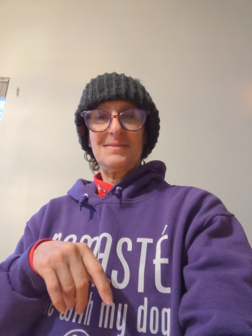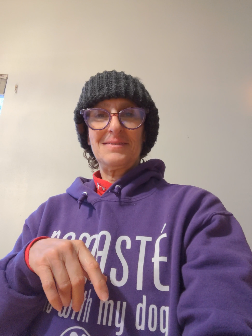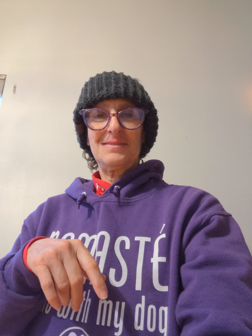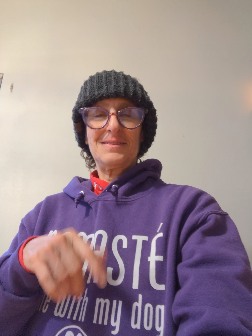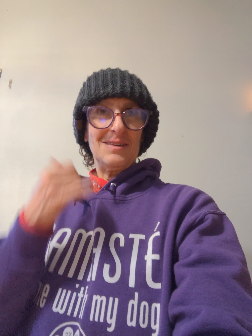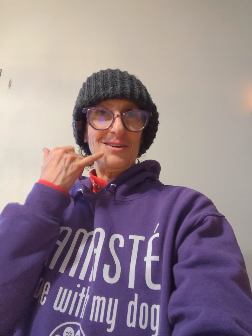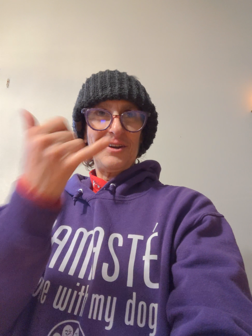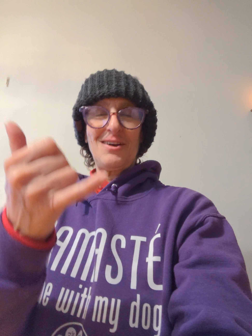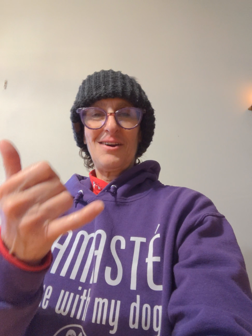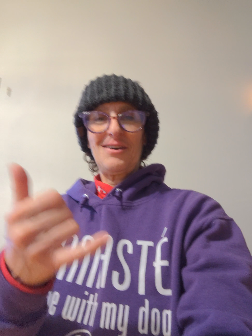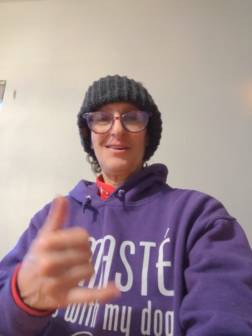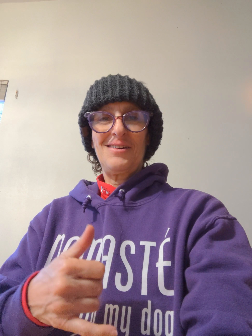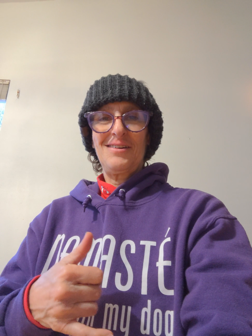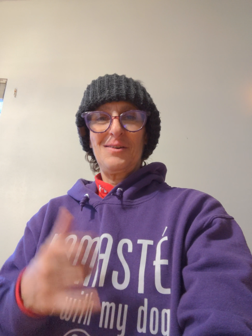call on the phone